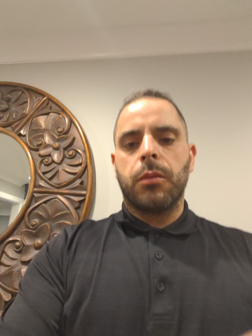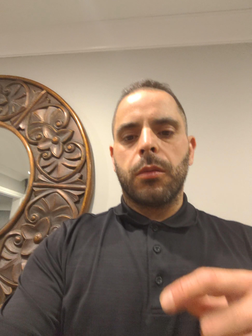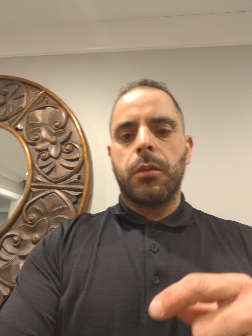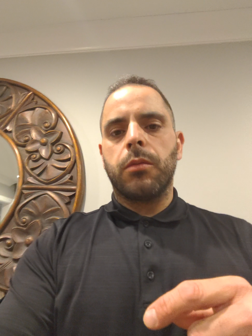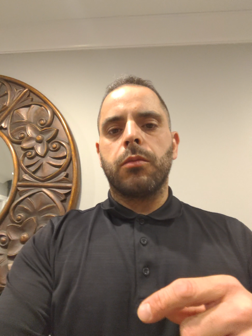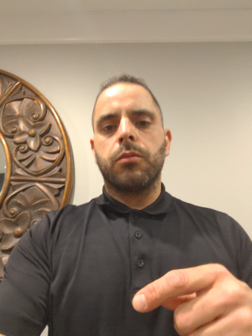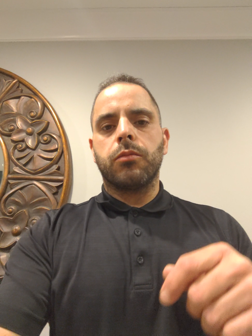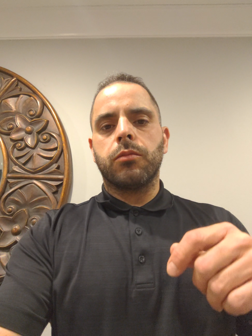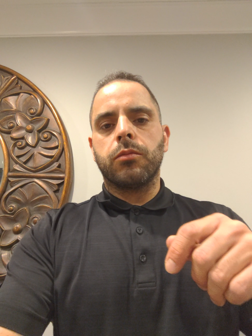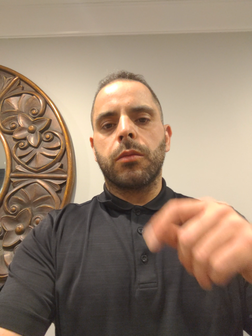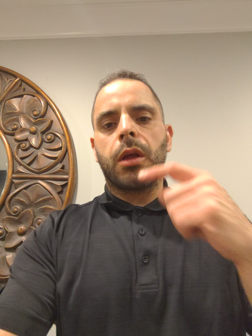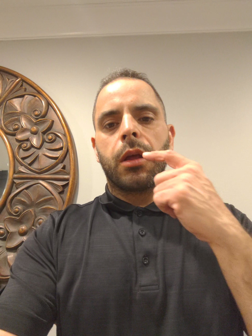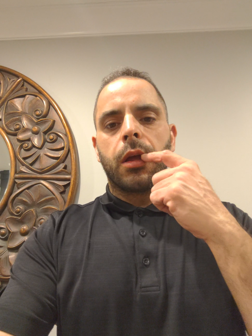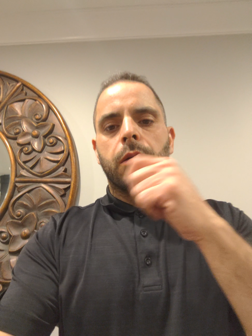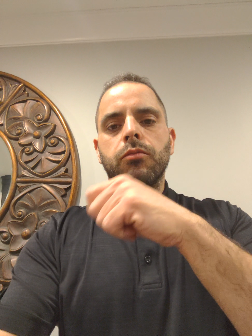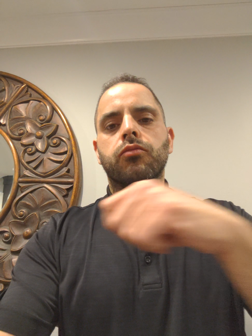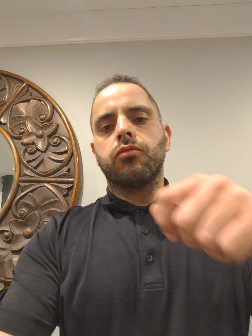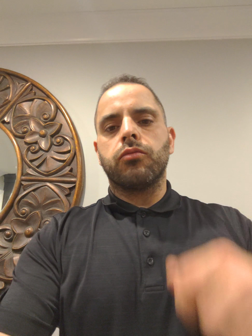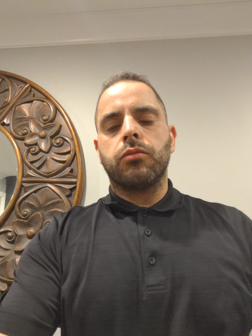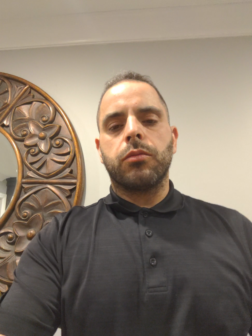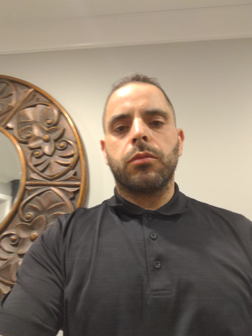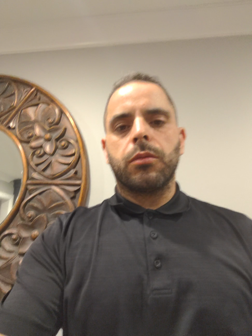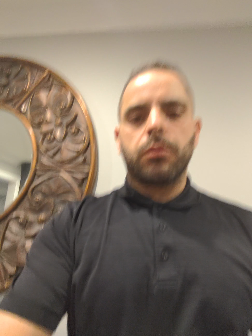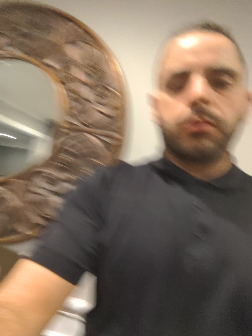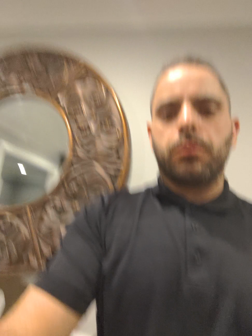toothbrush